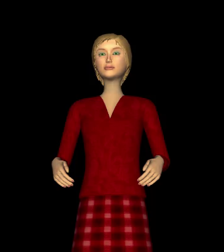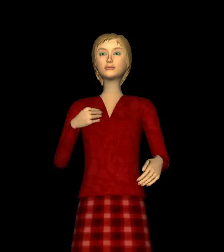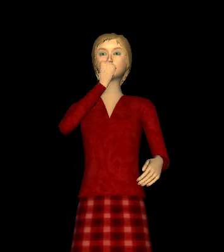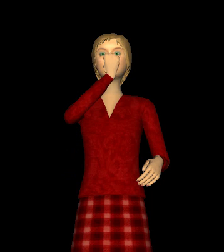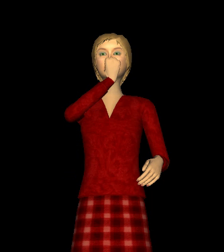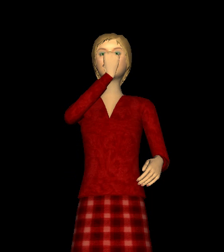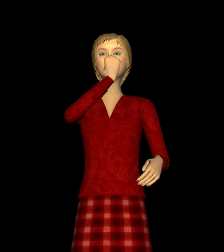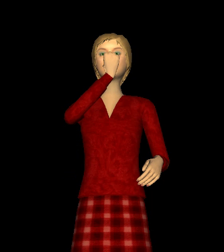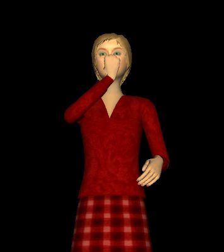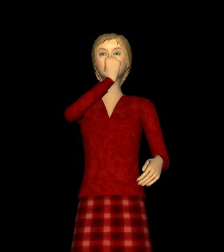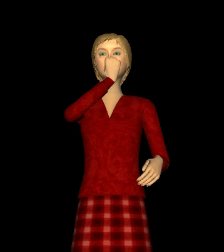وجبة